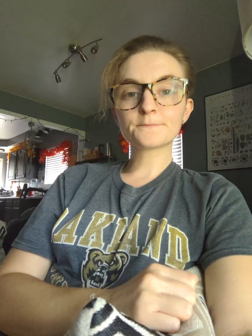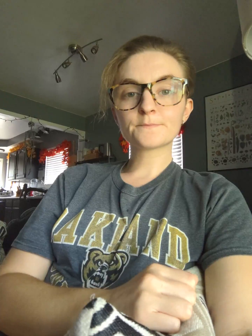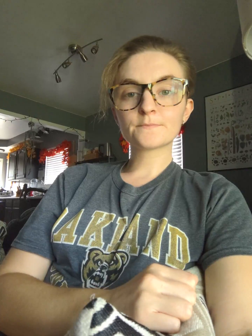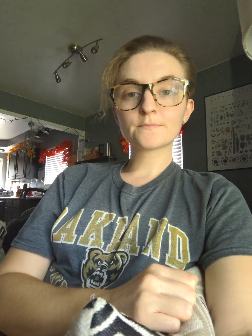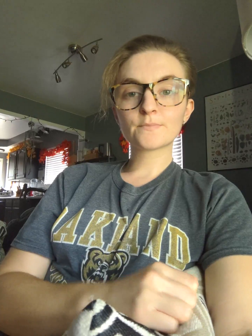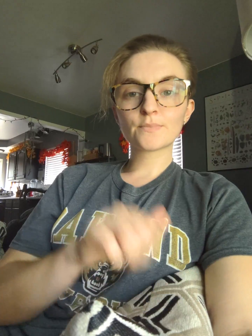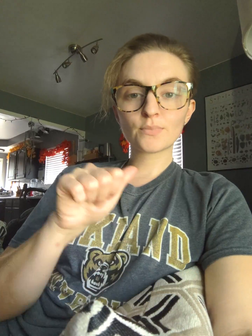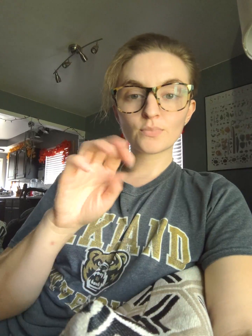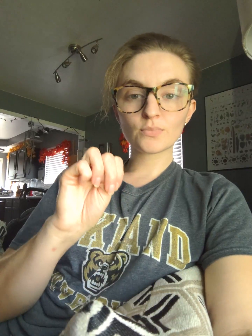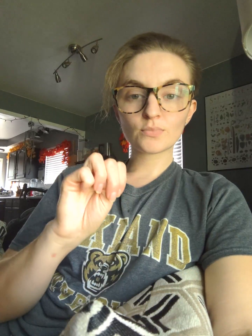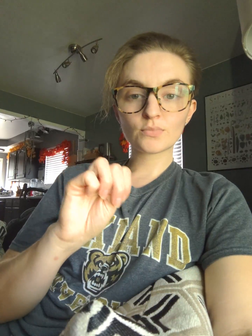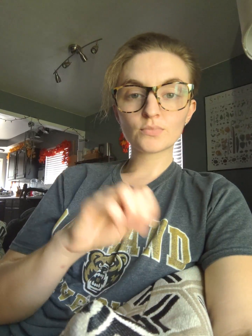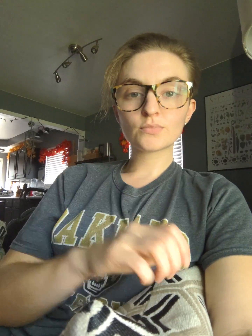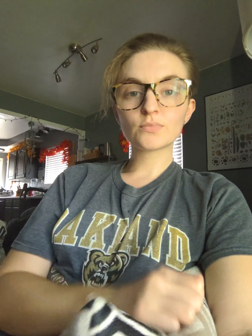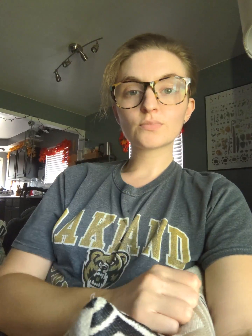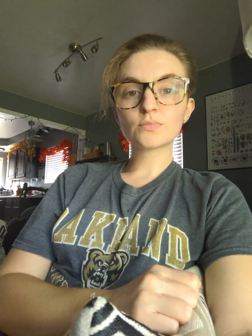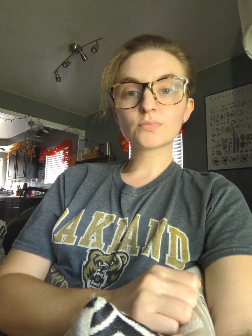am